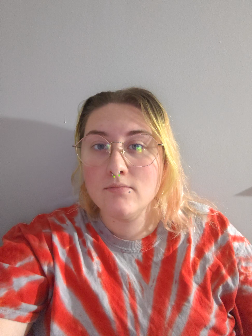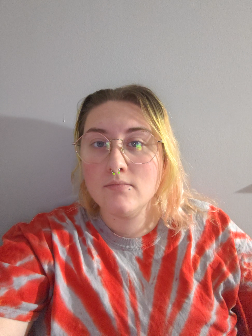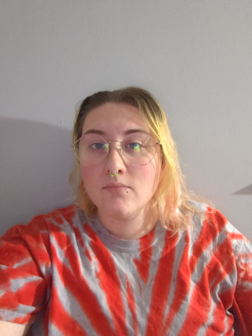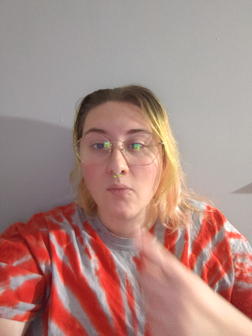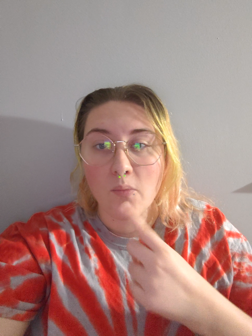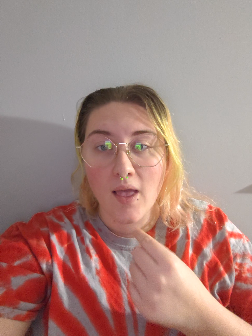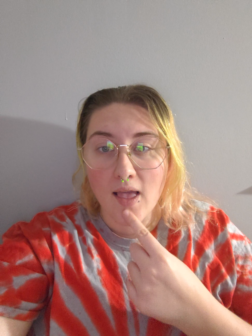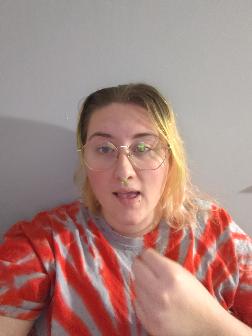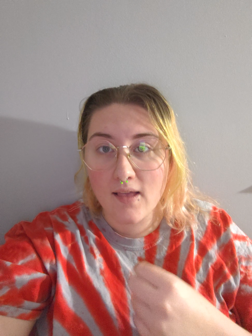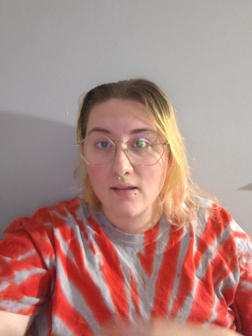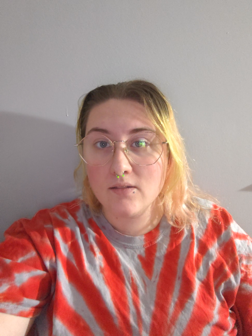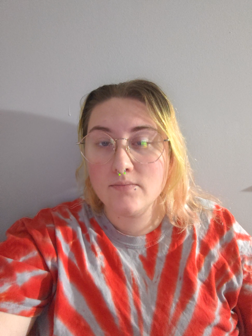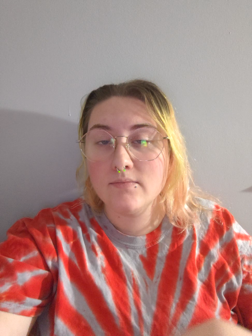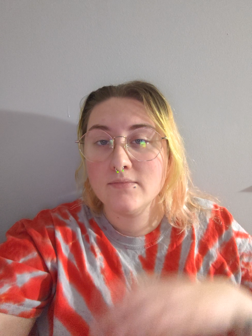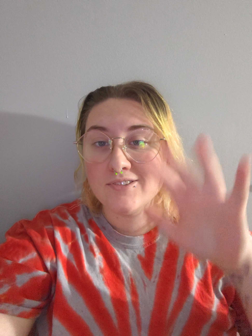red